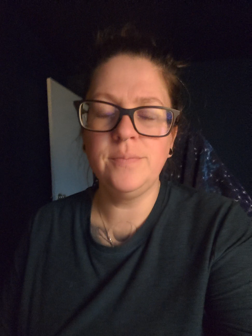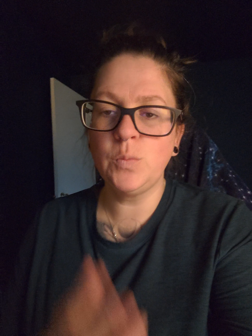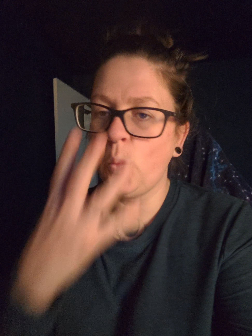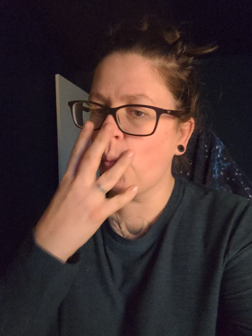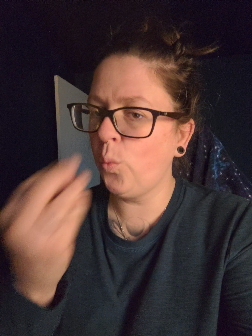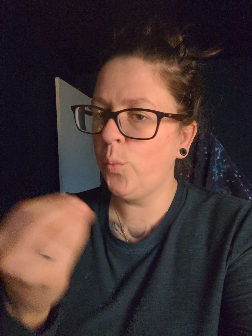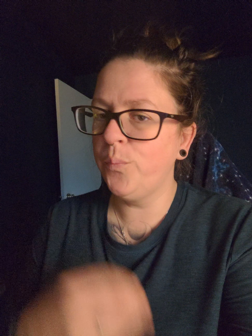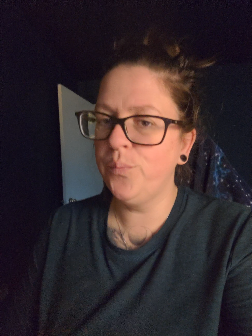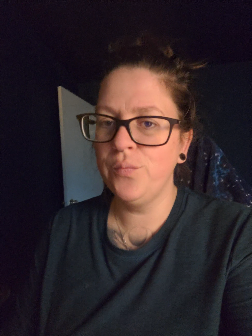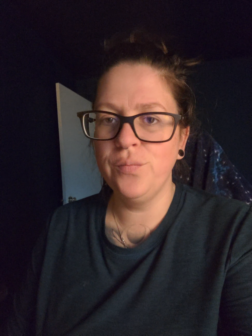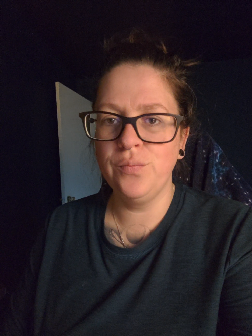wolf